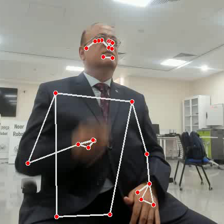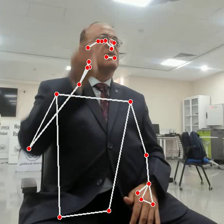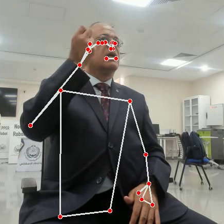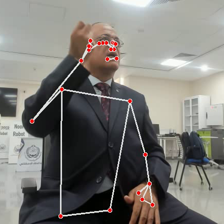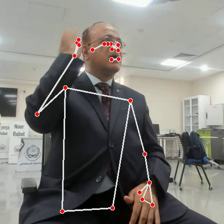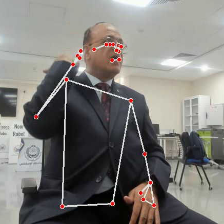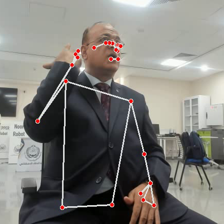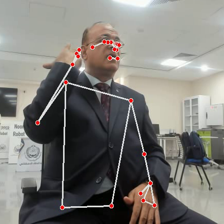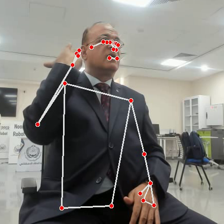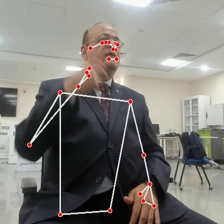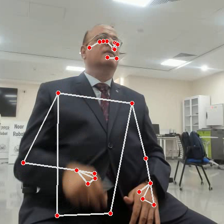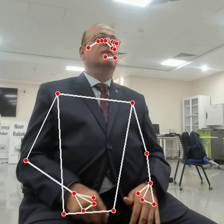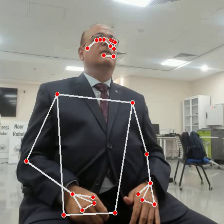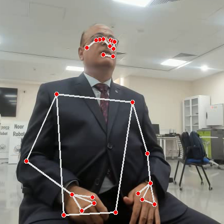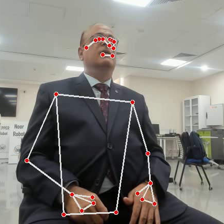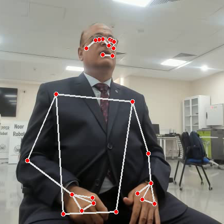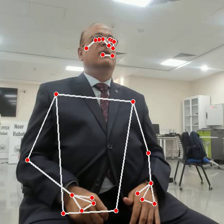ermy wra dhrk